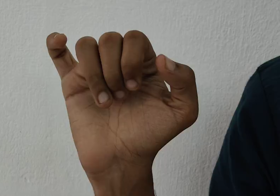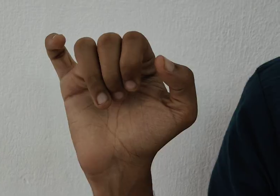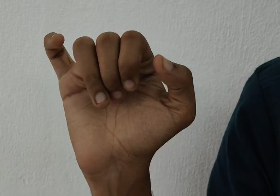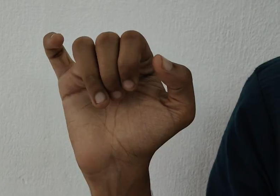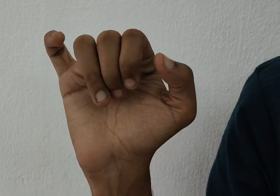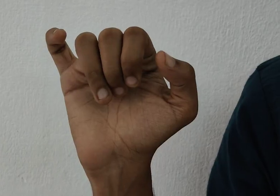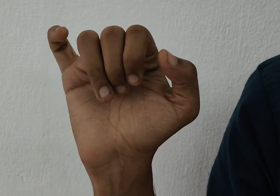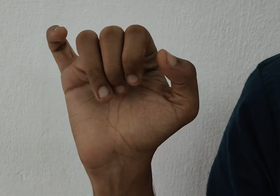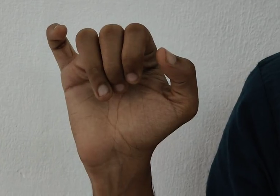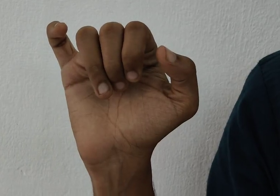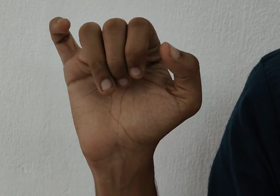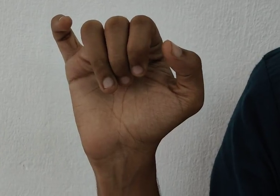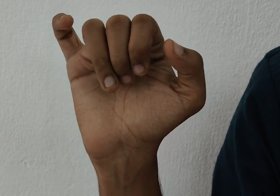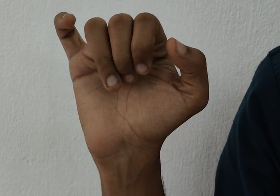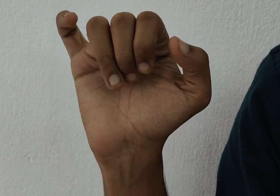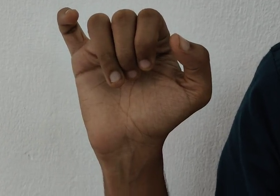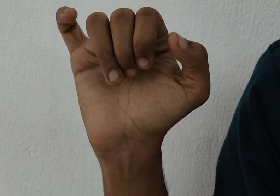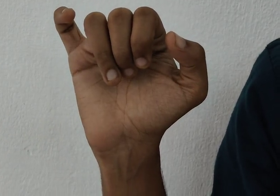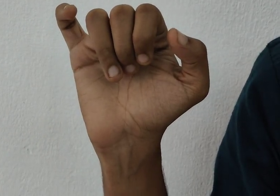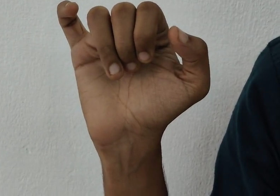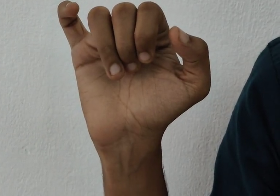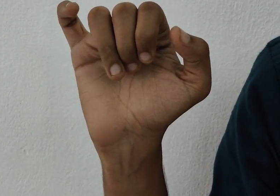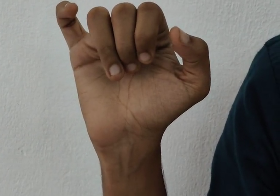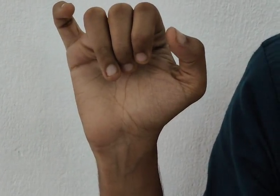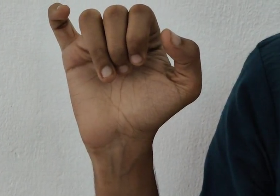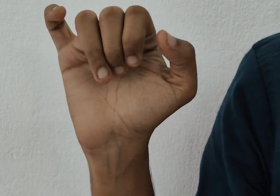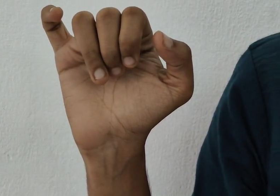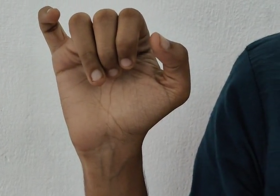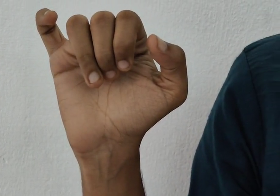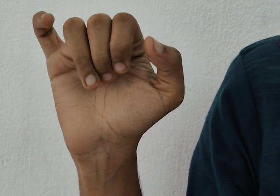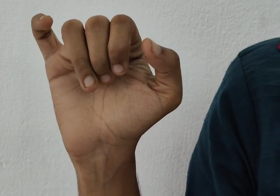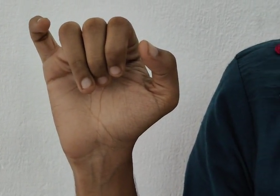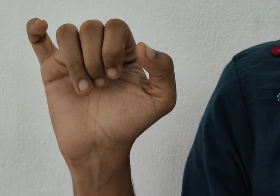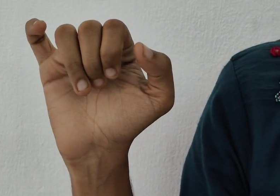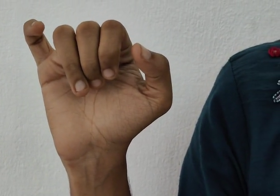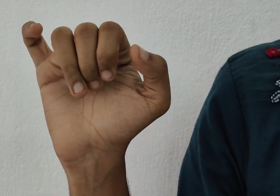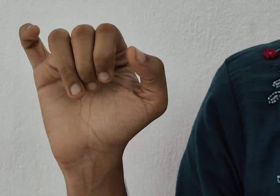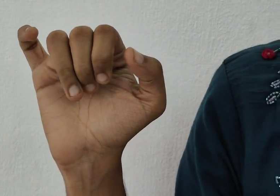ഋ